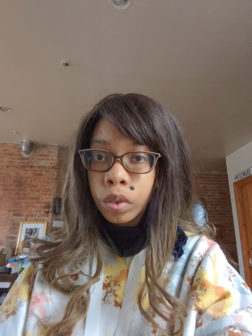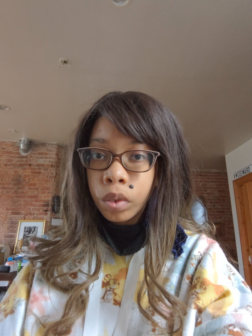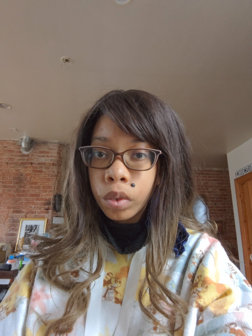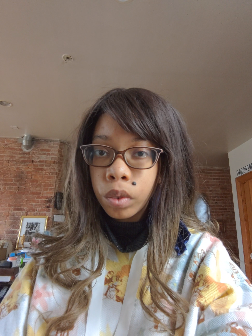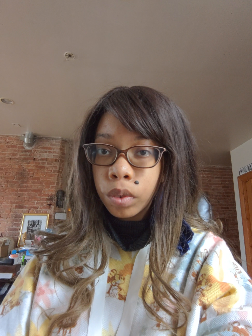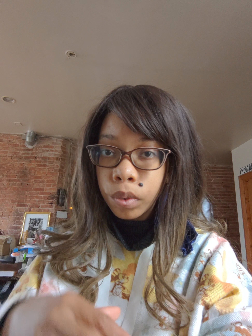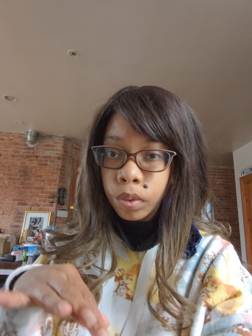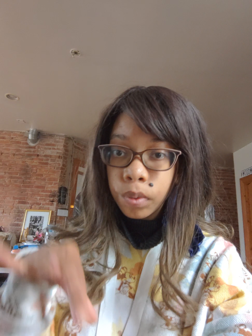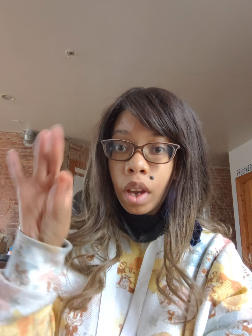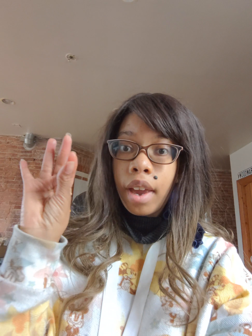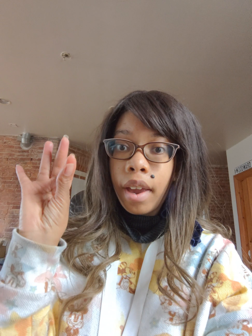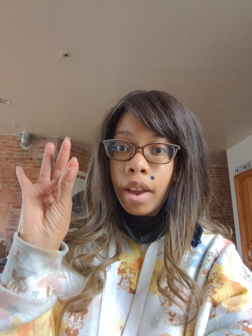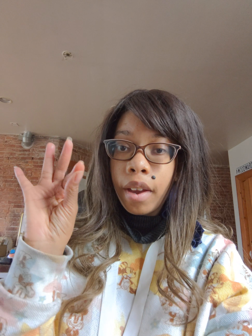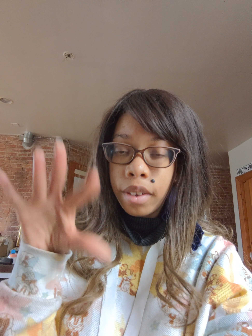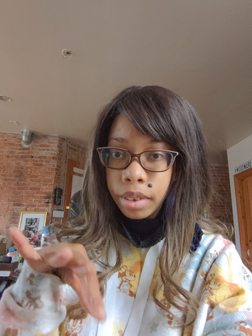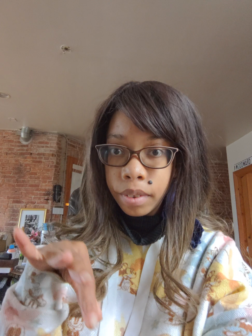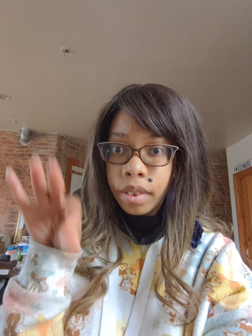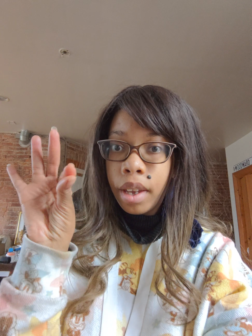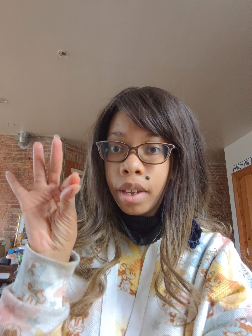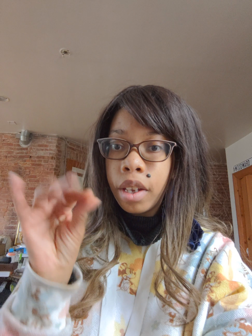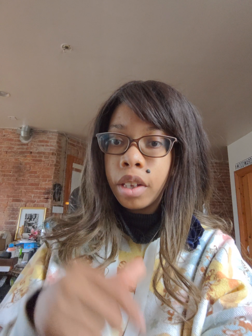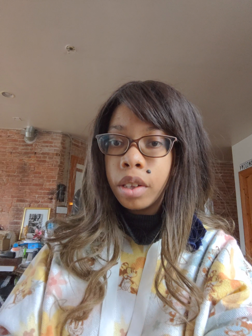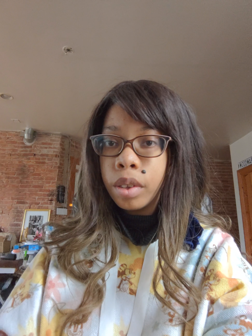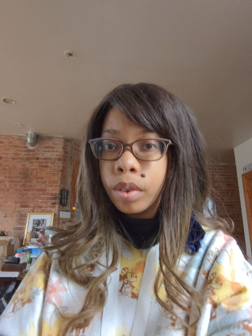find